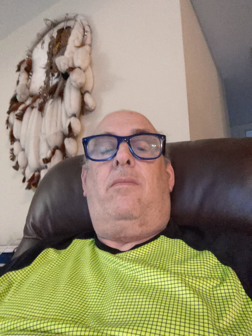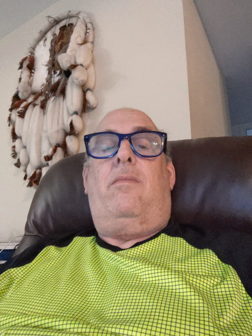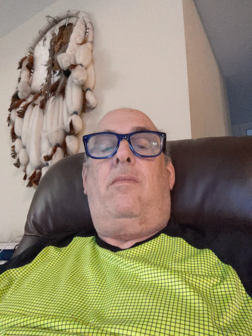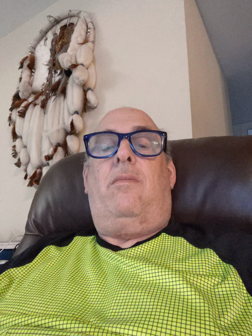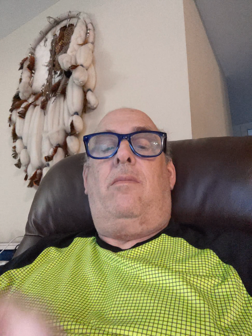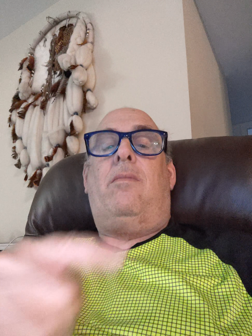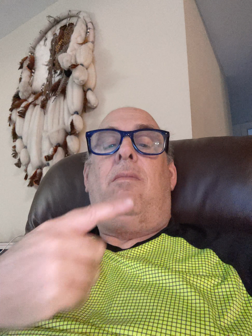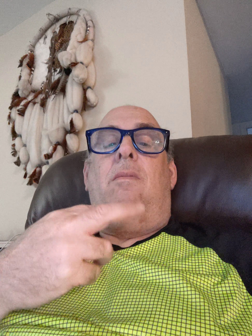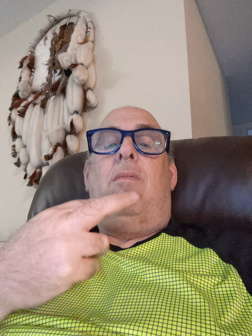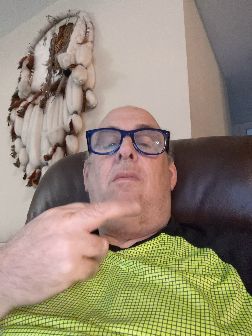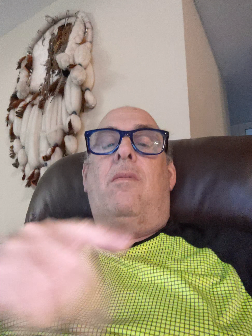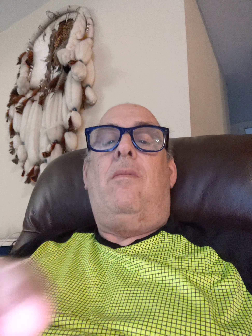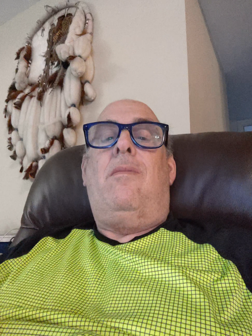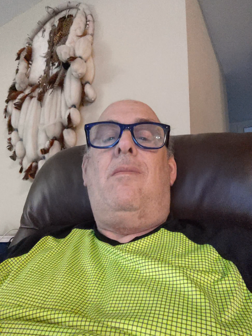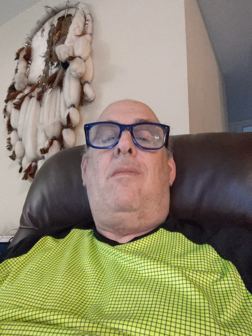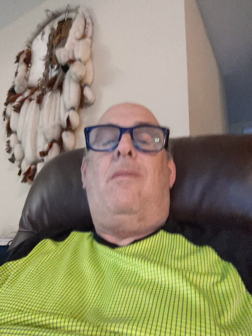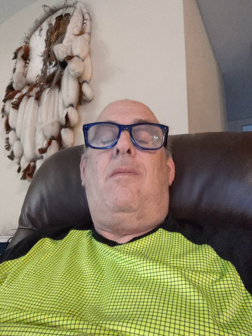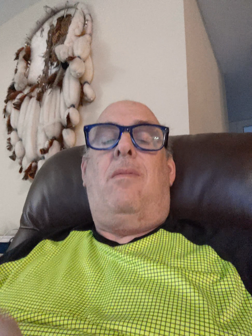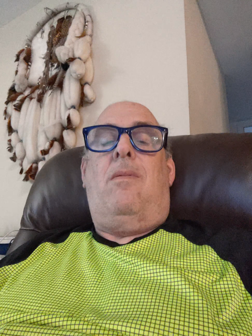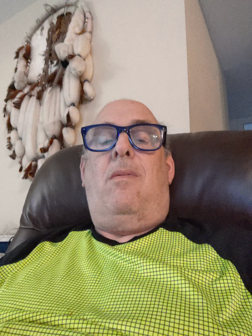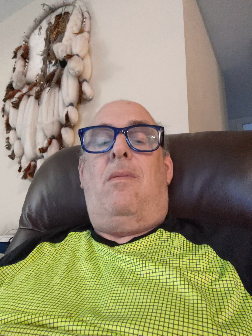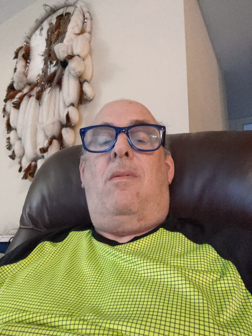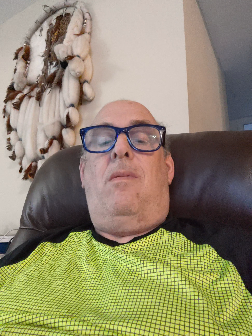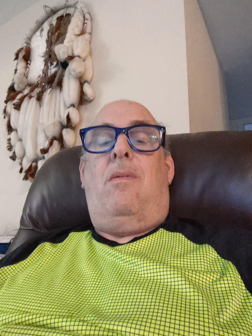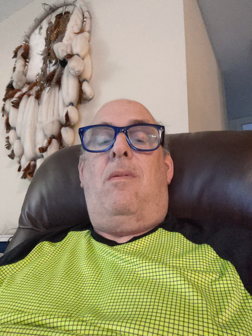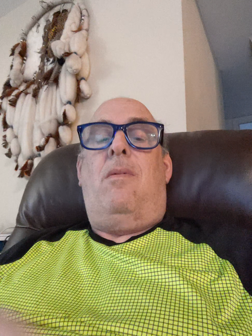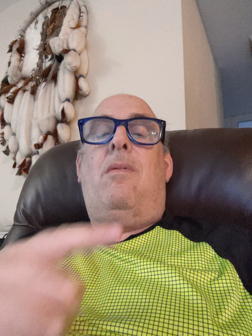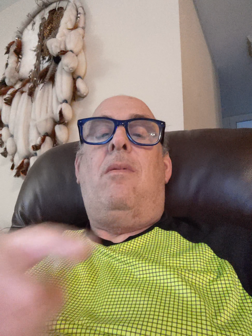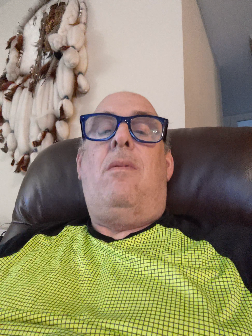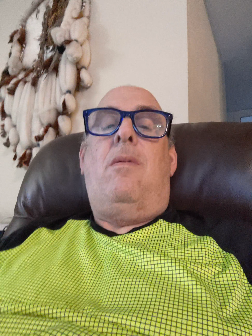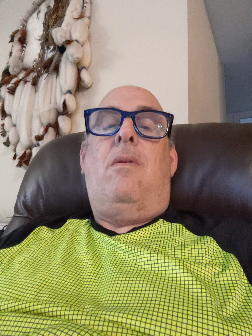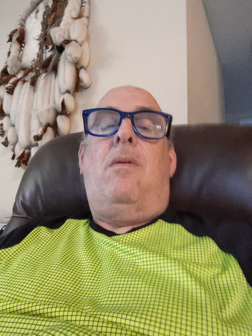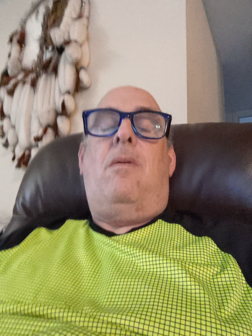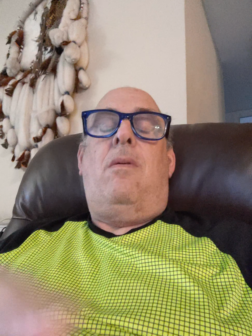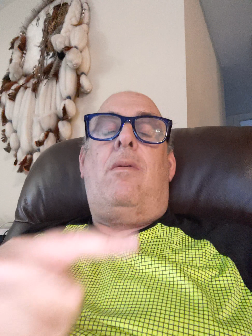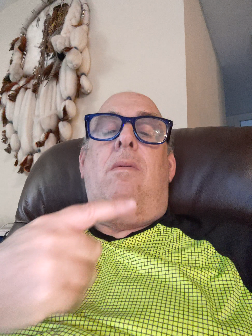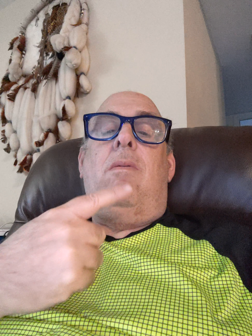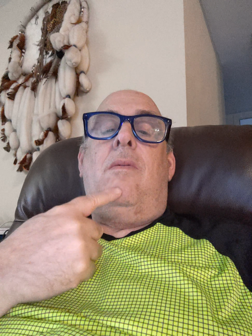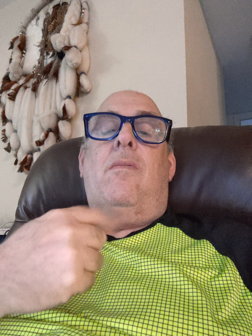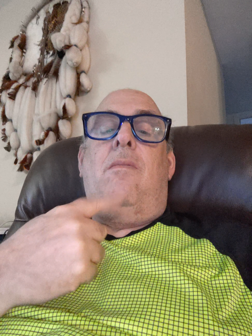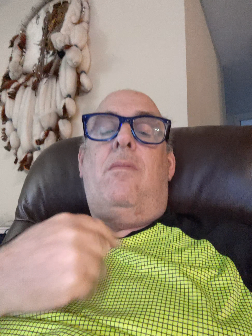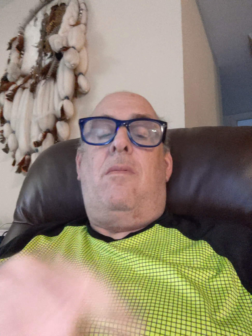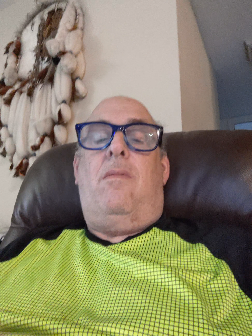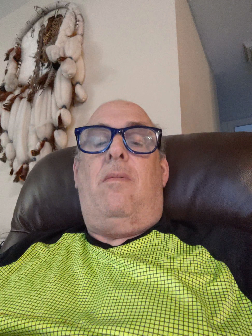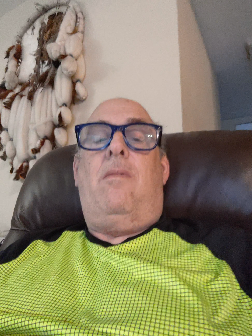red